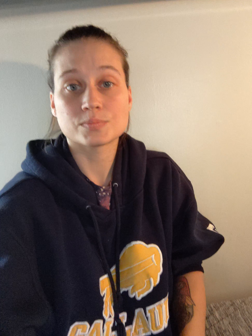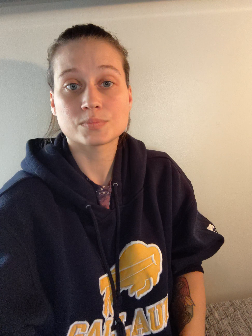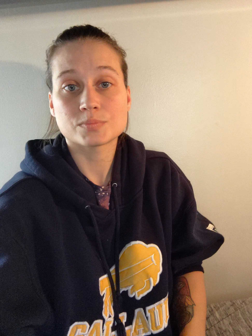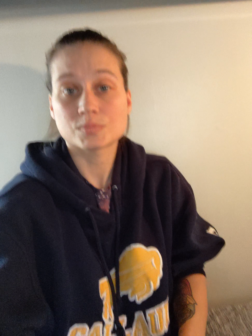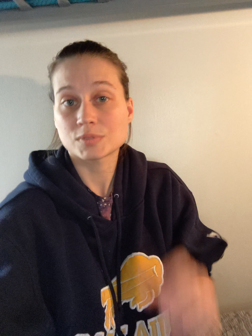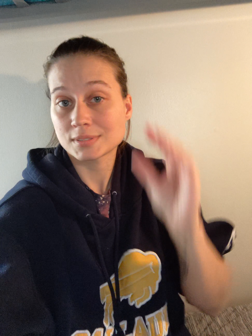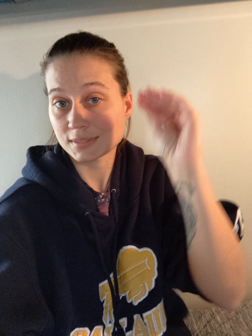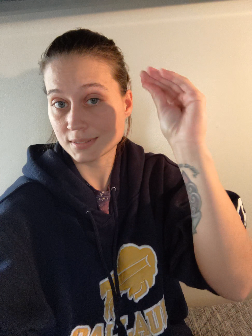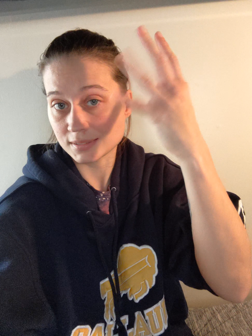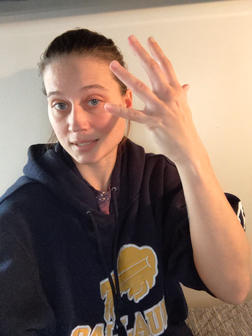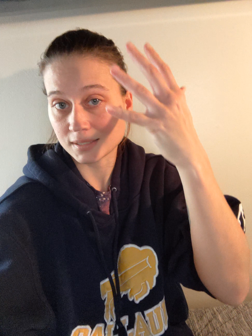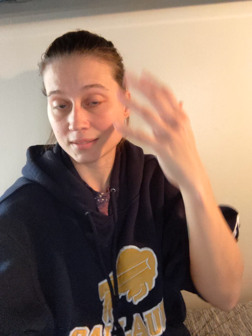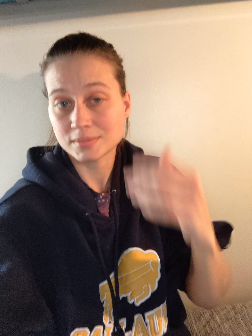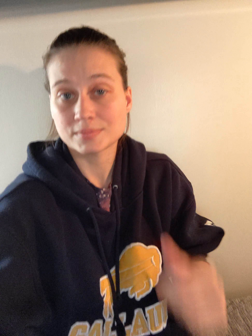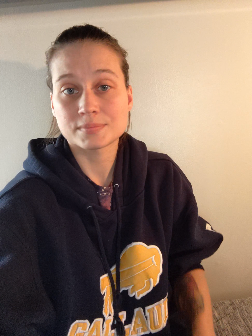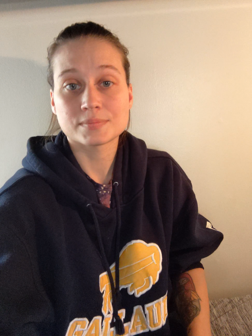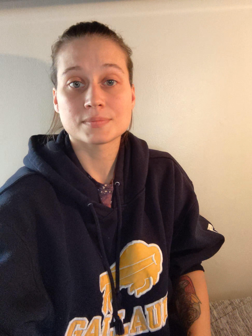sun